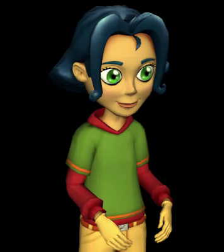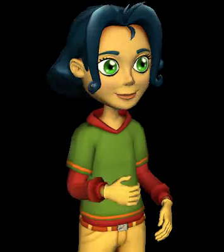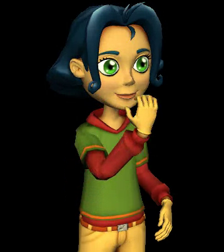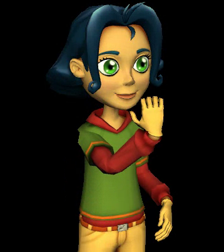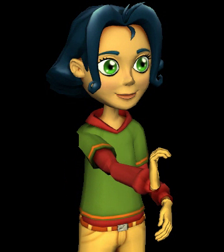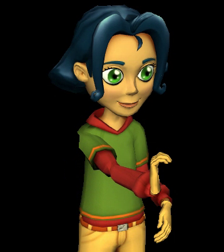حار